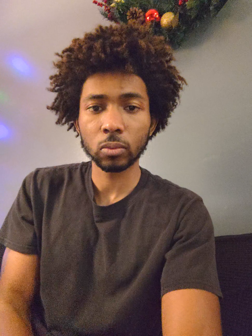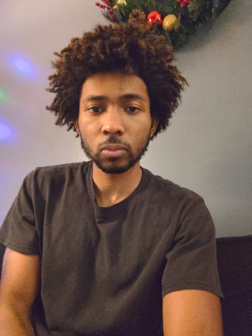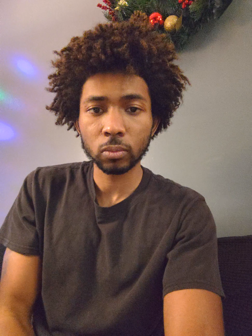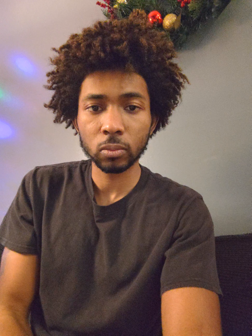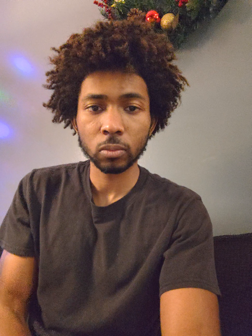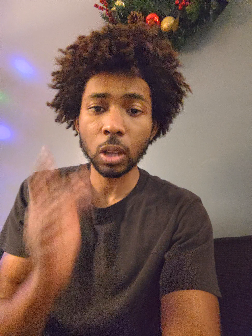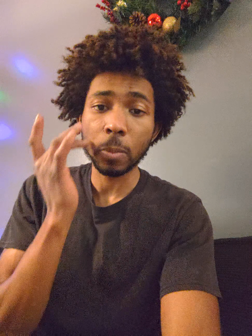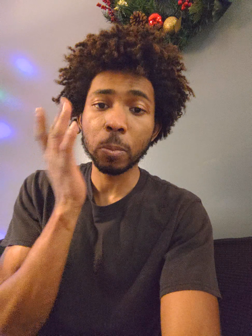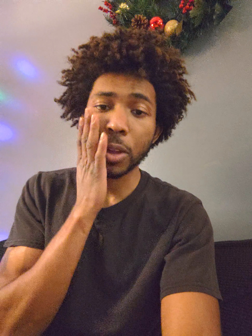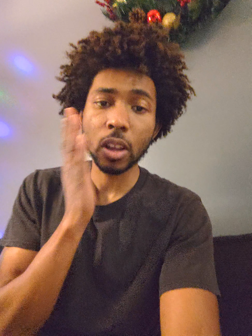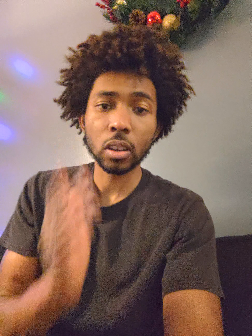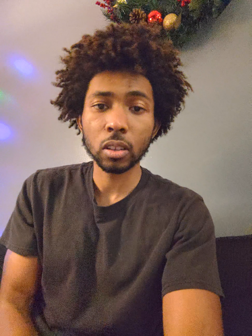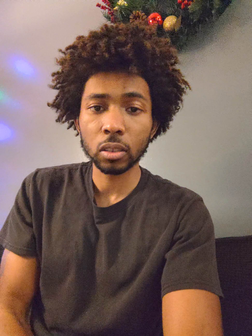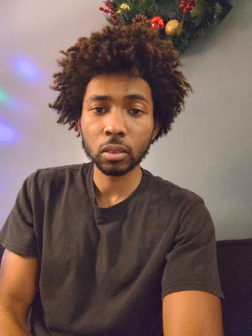bee